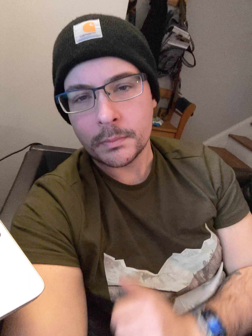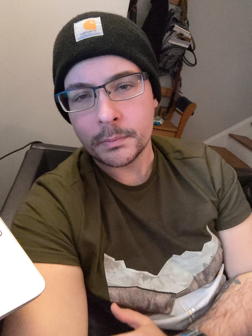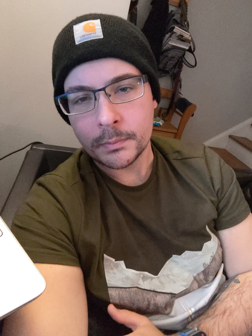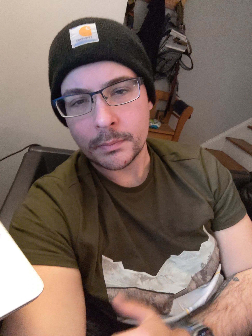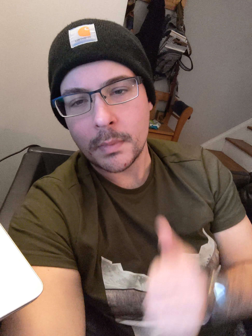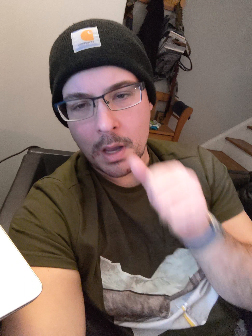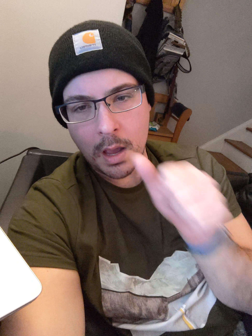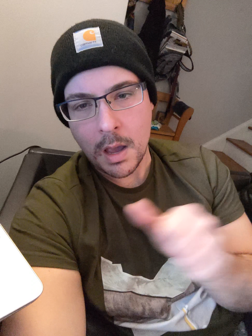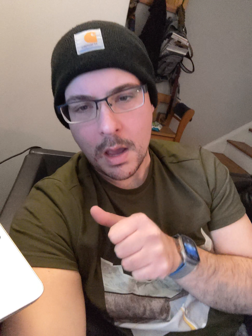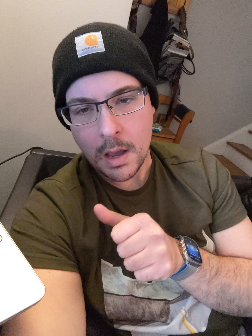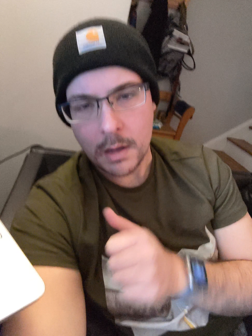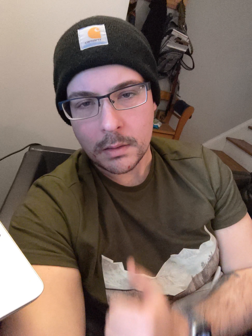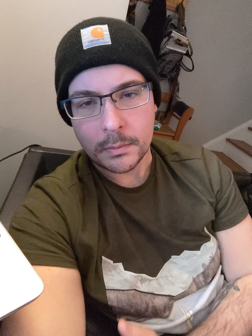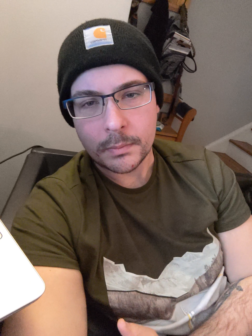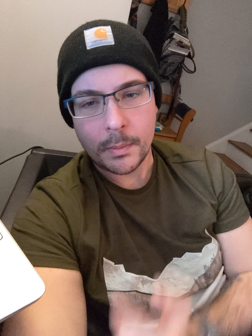hide